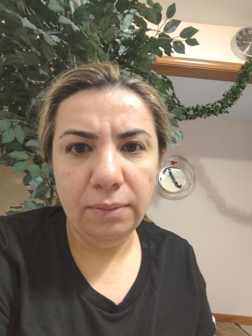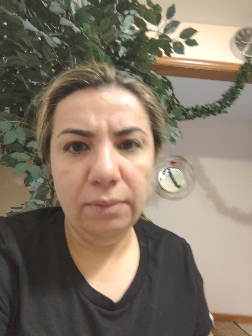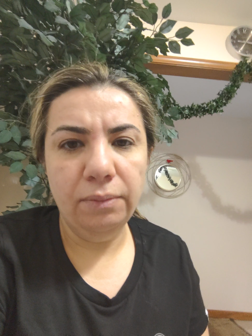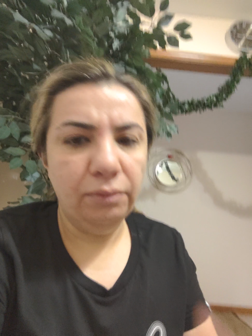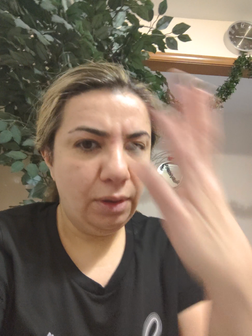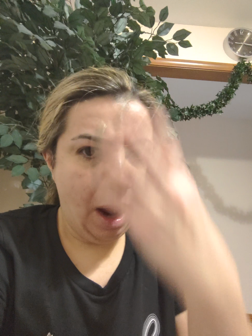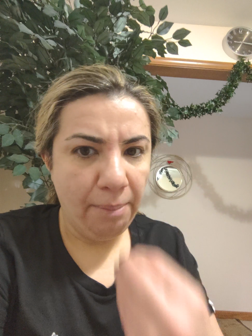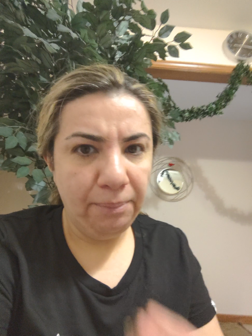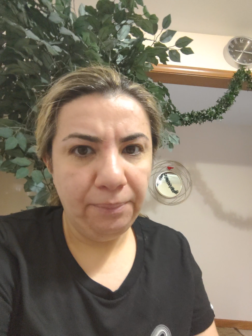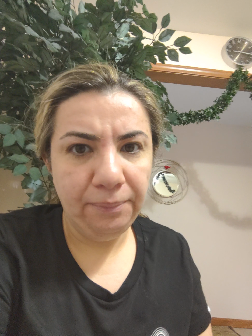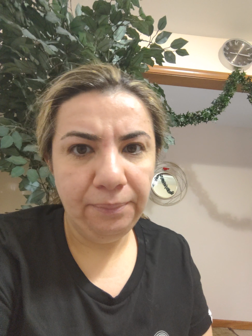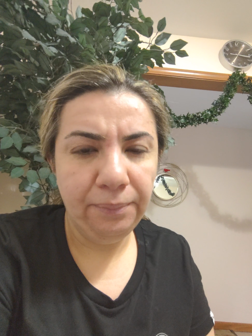sleep